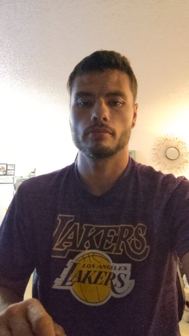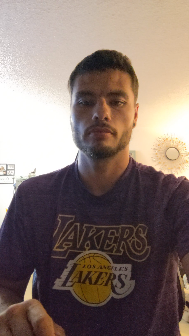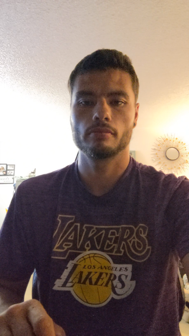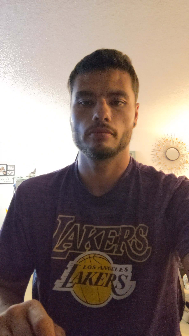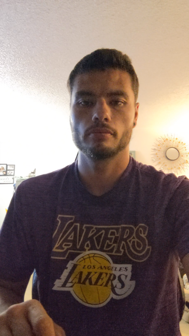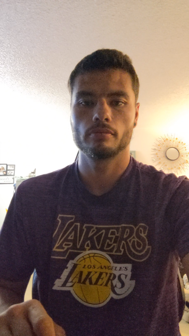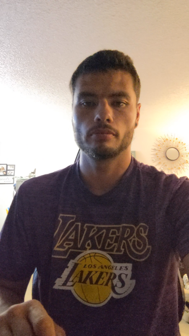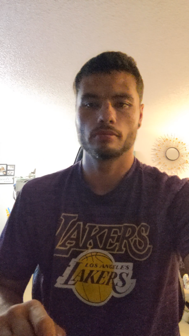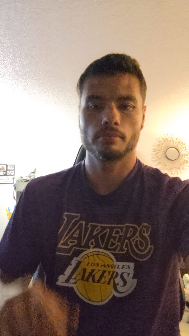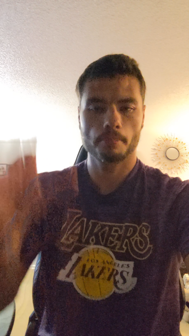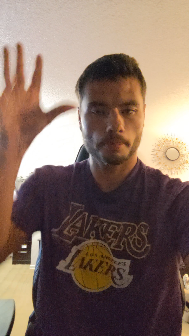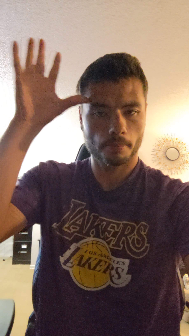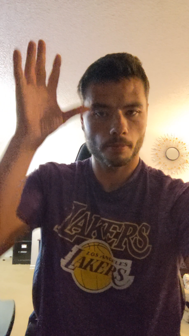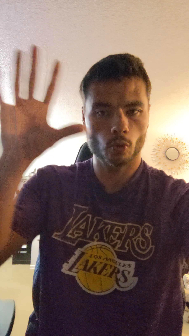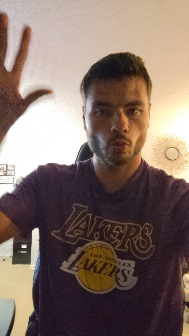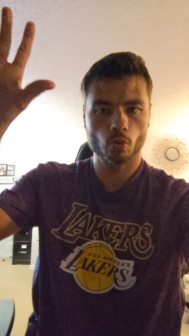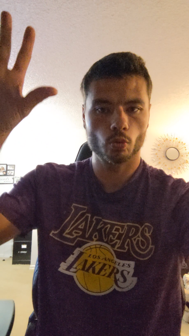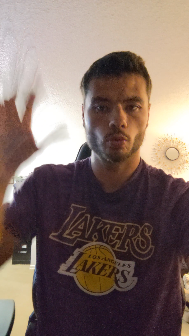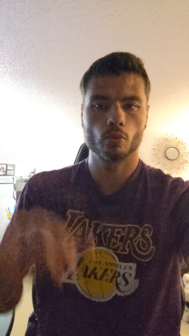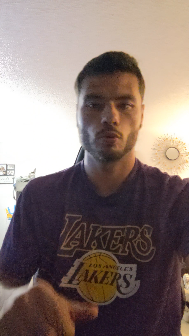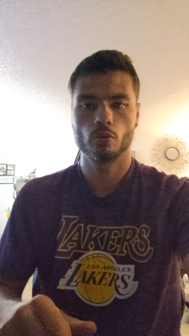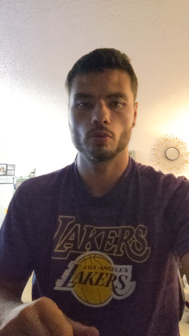moose